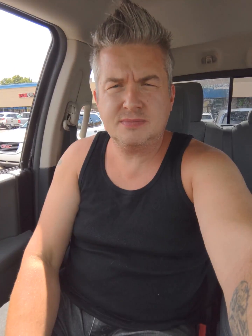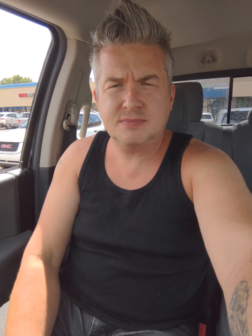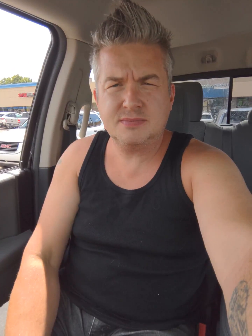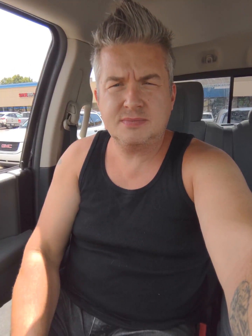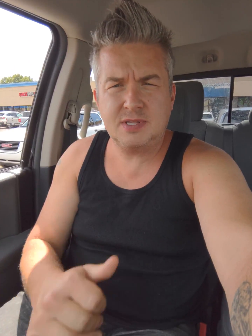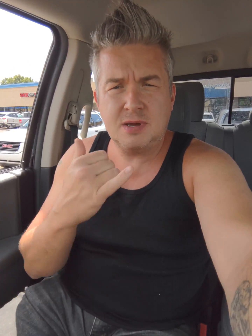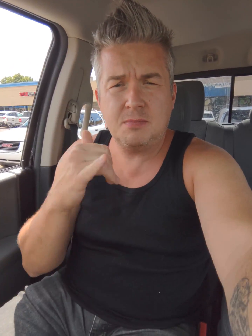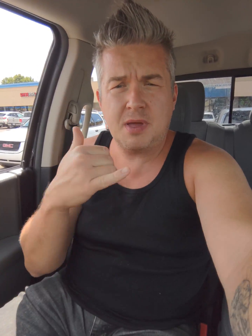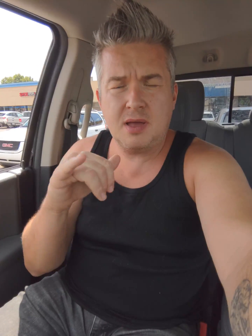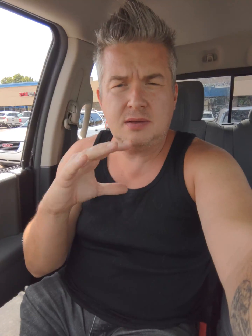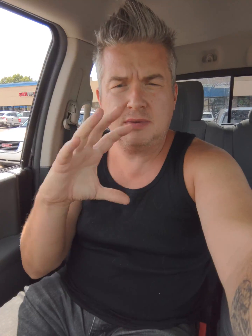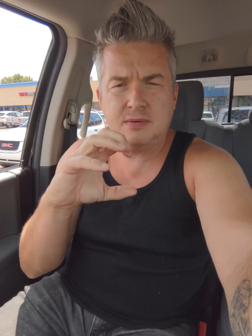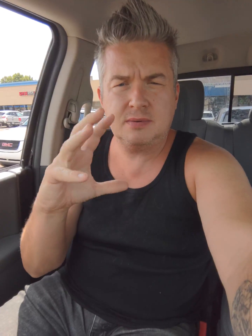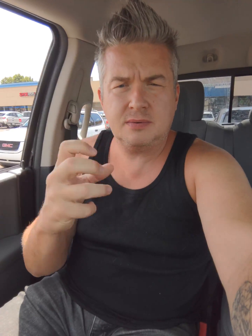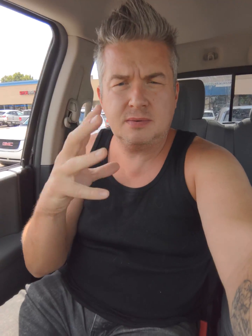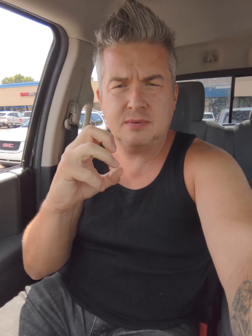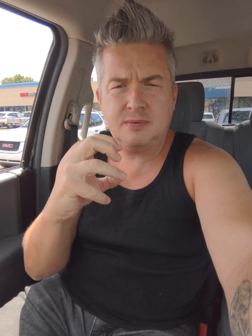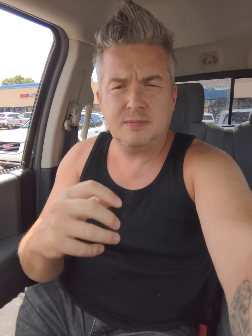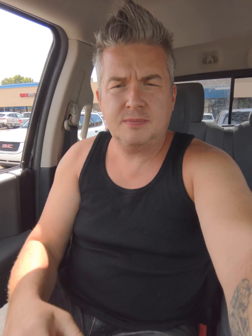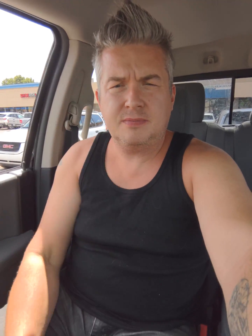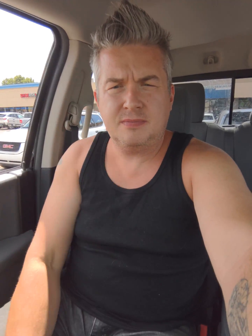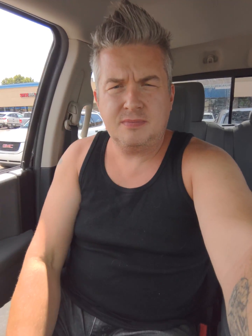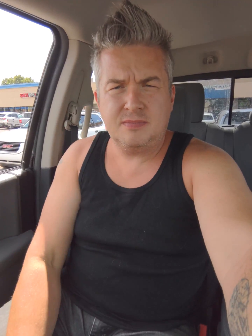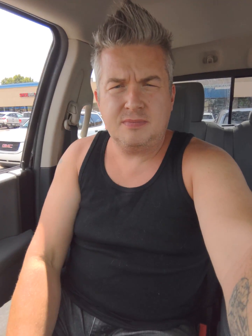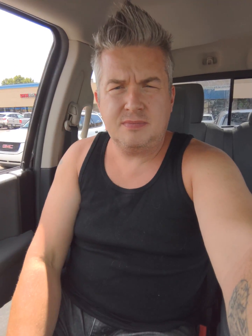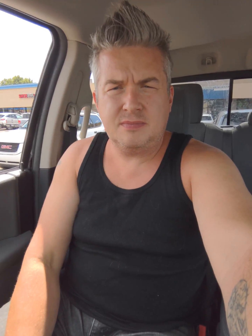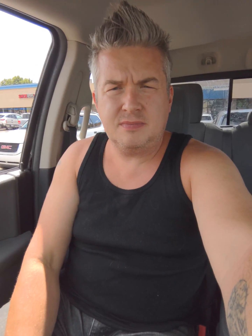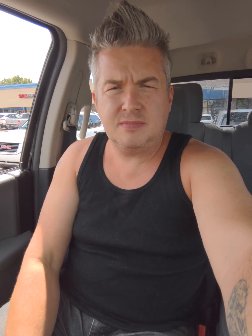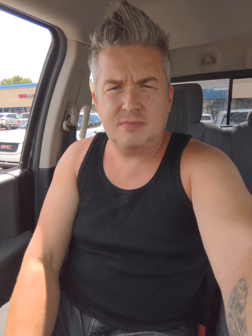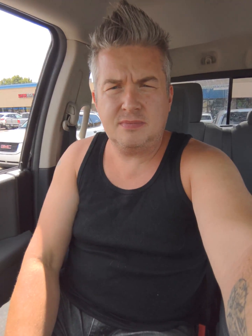play dough